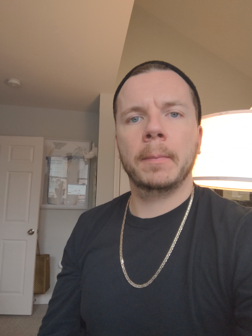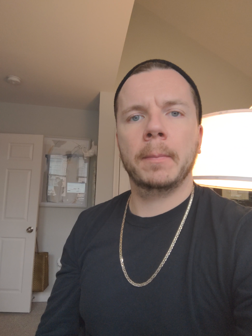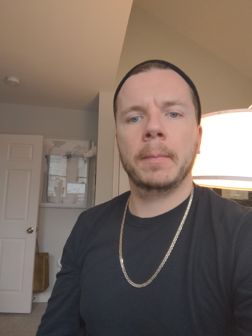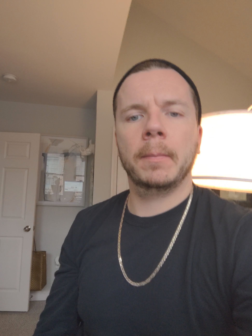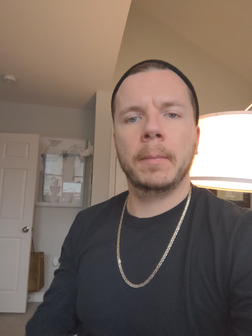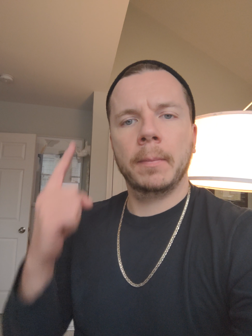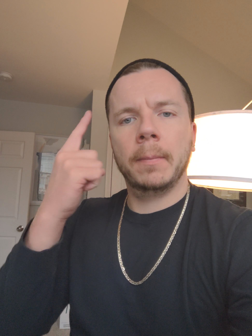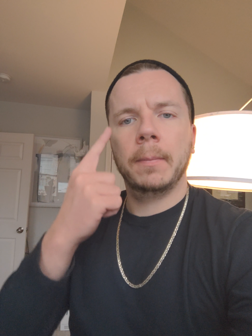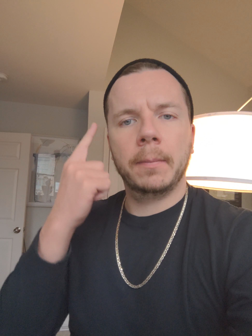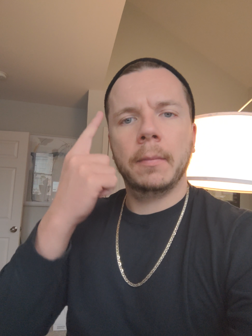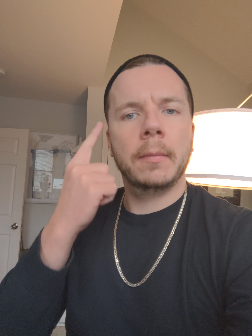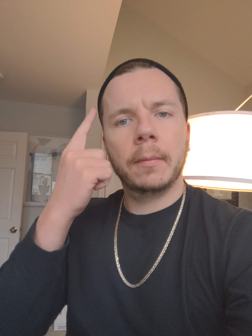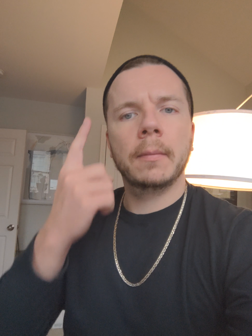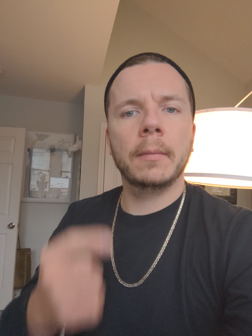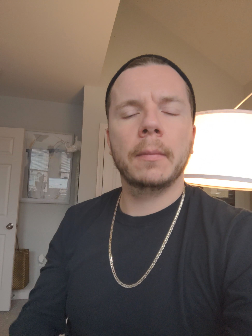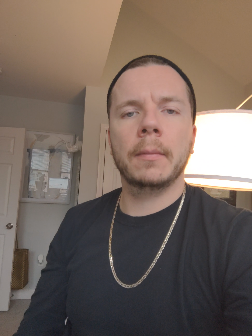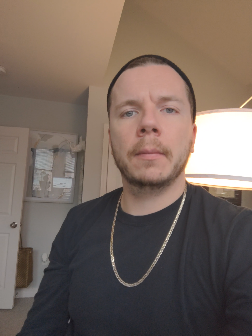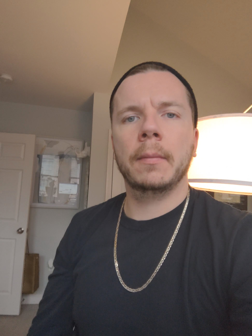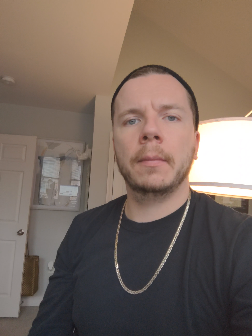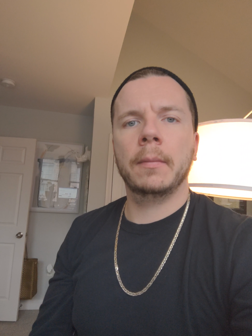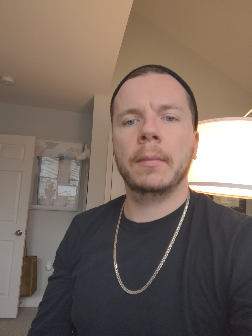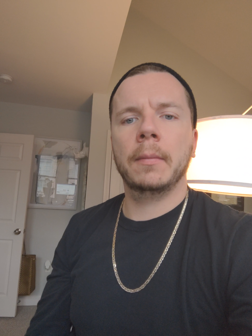think